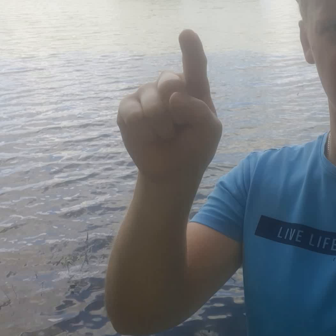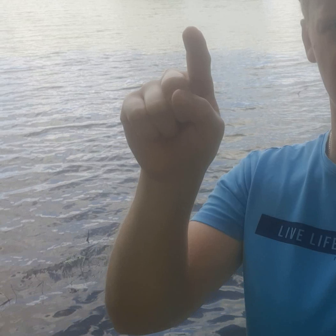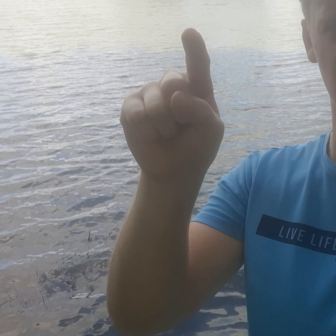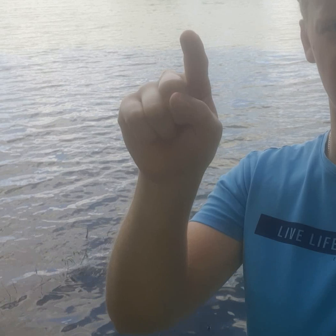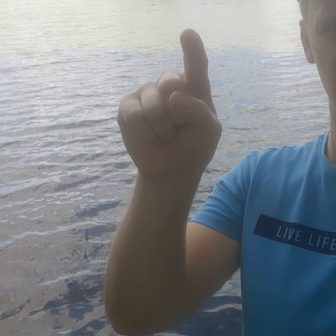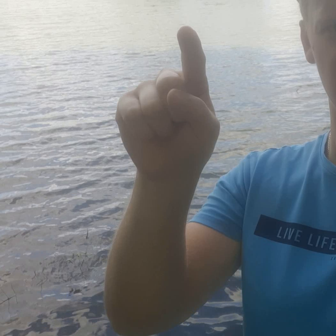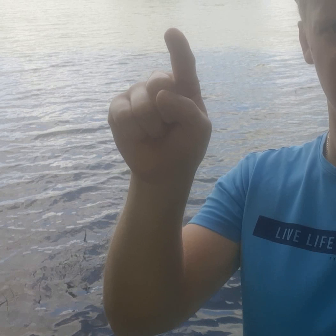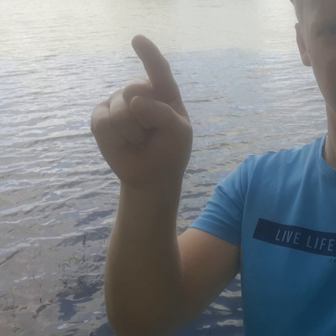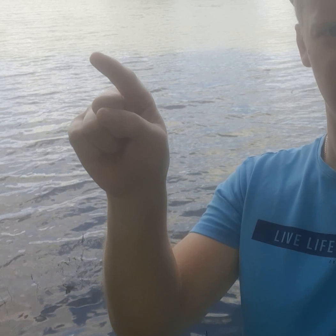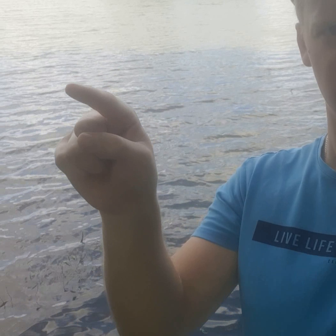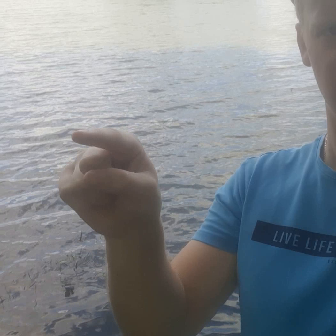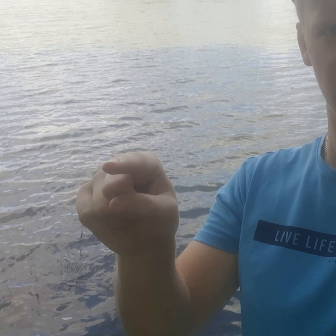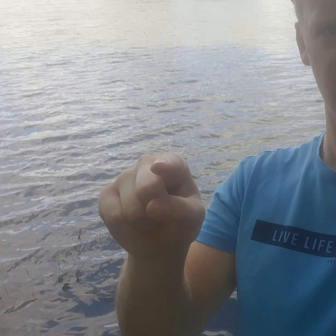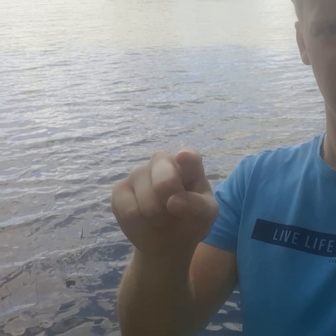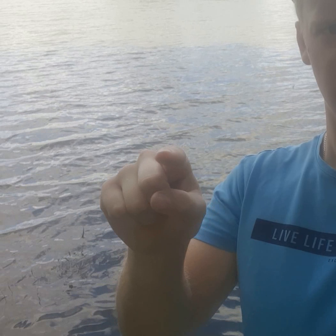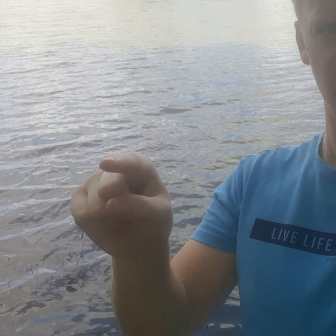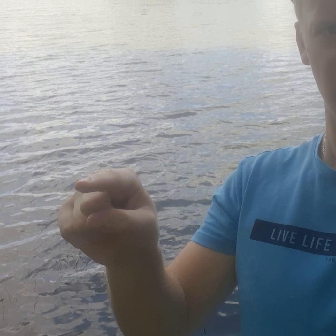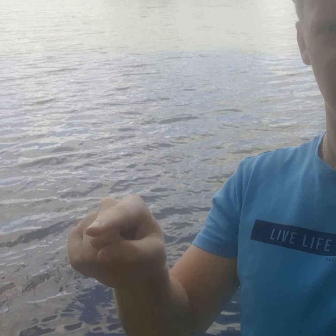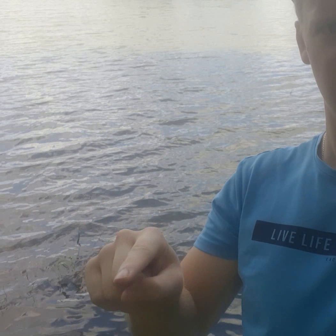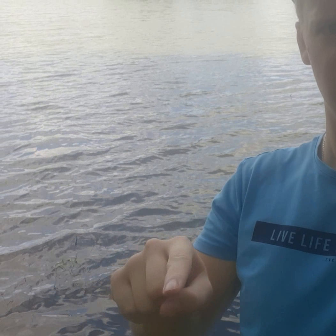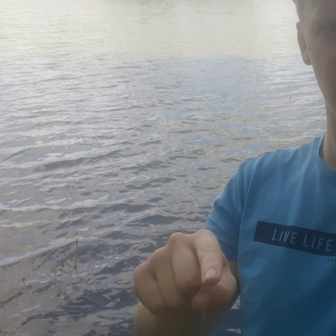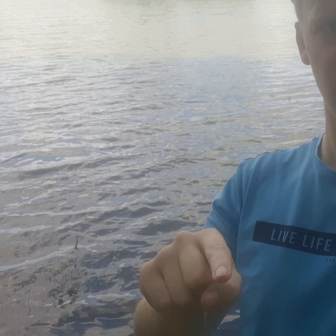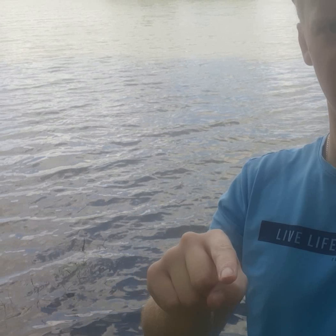З